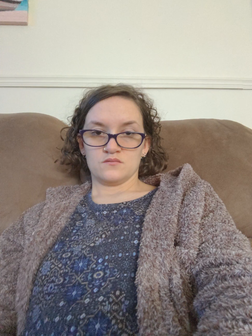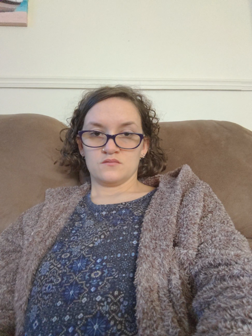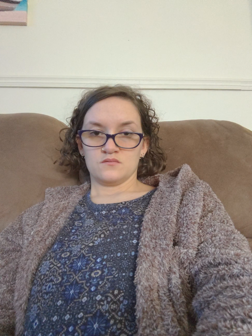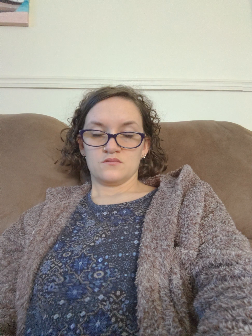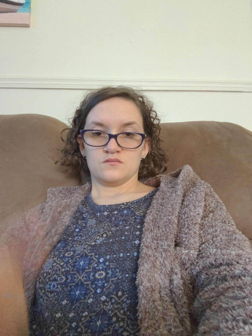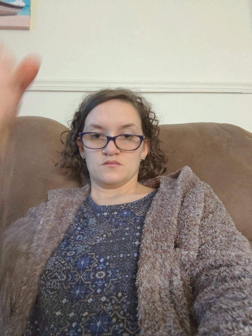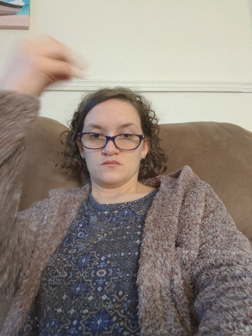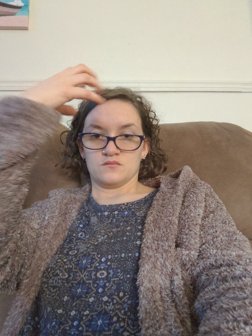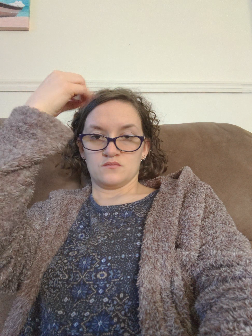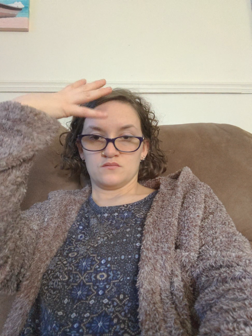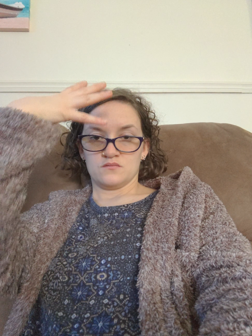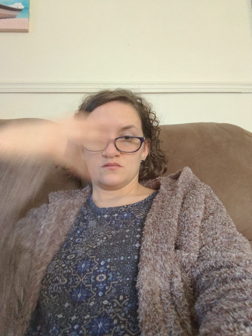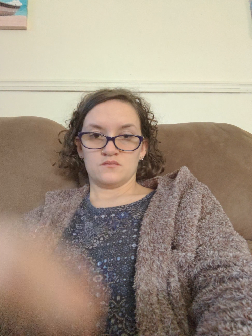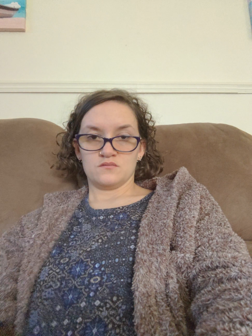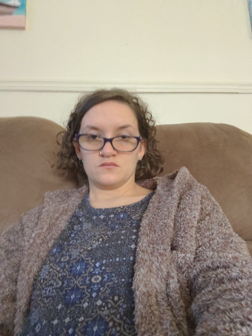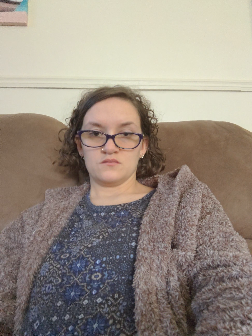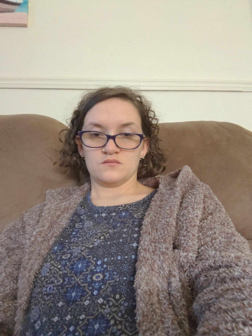shower